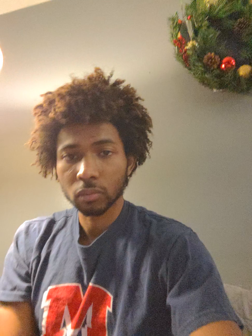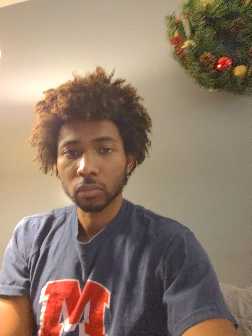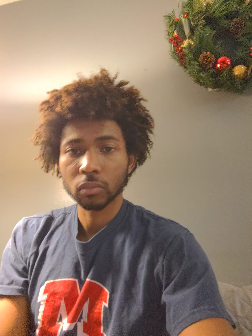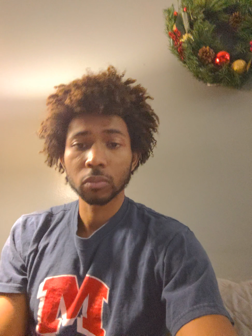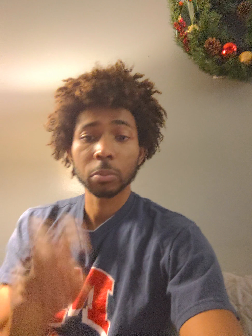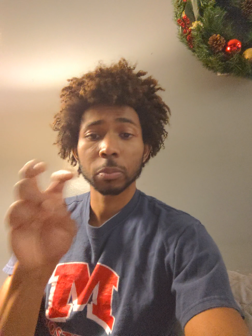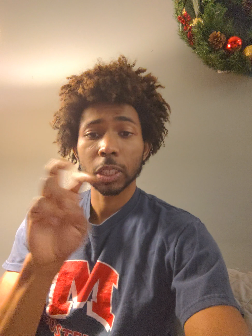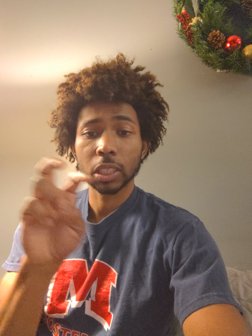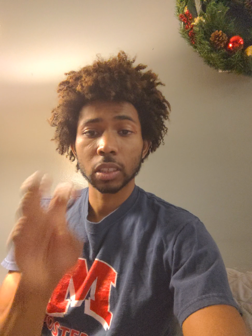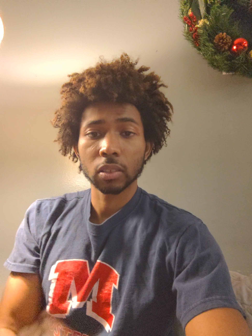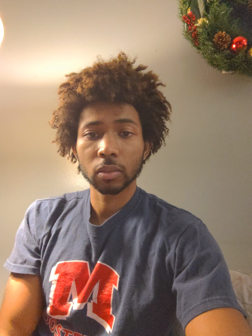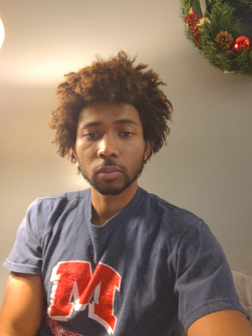pizza